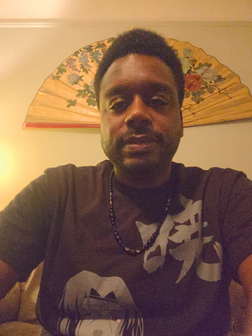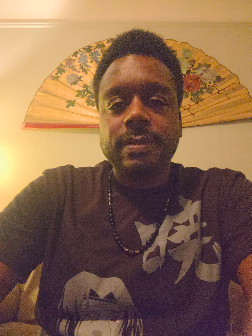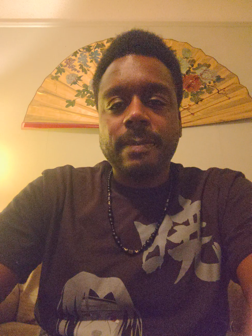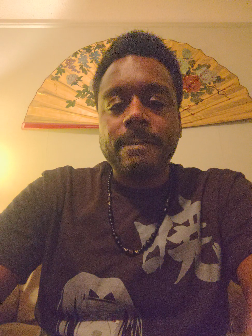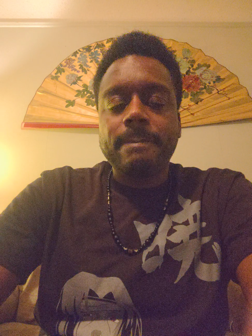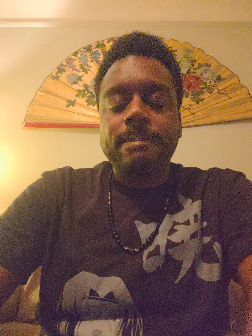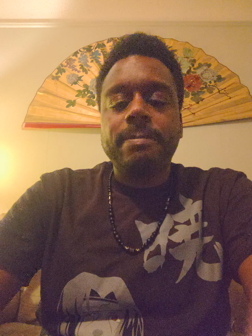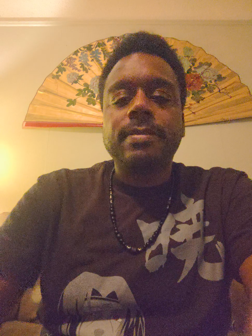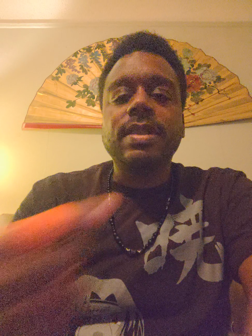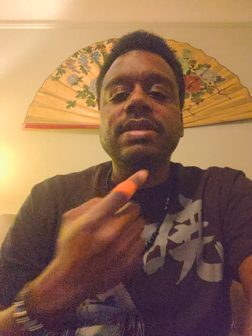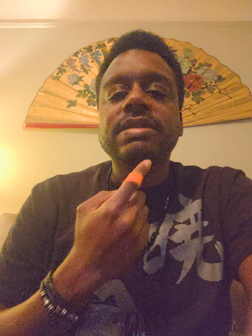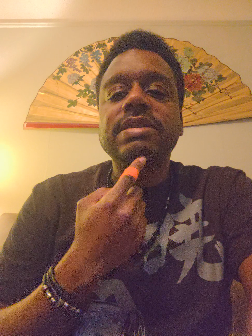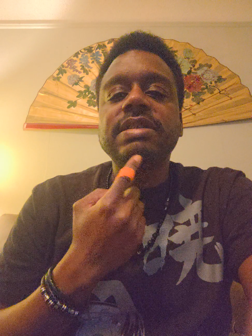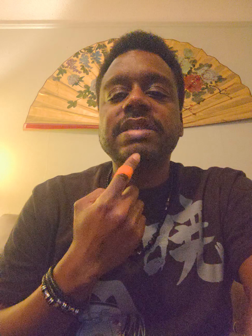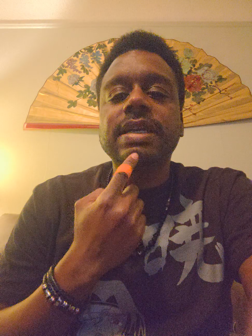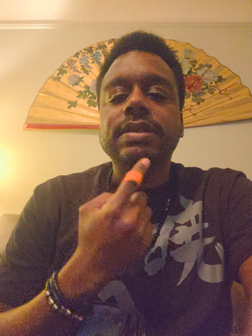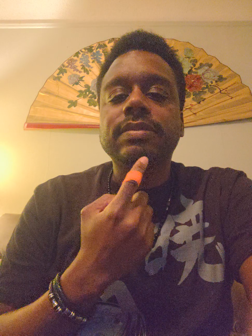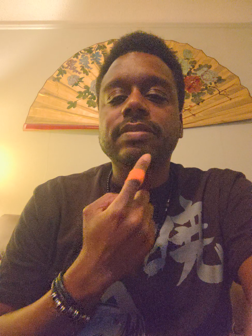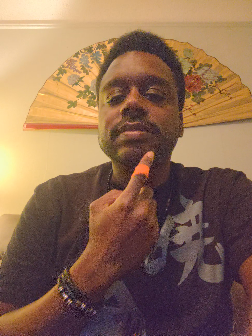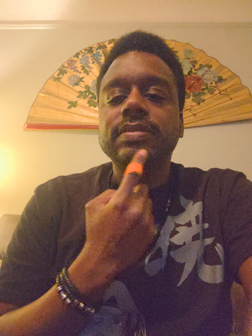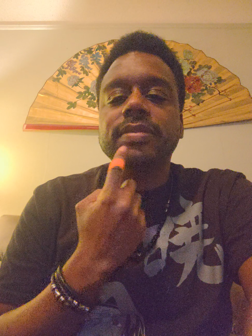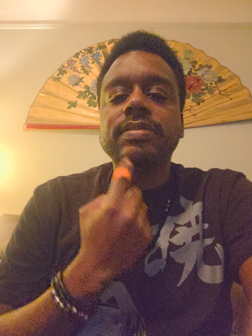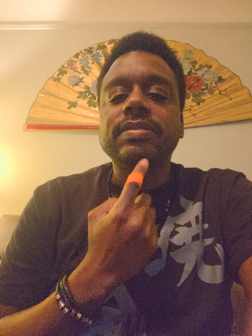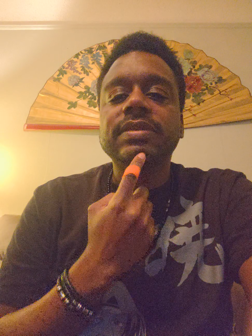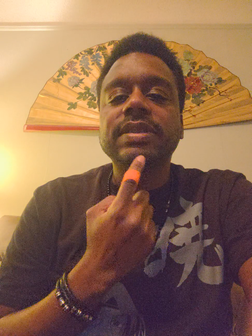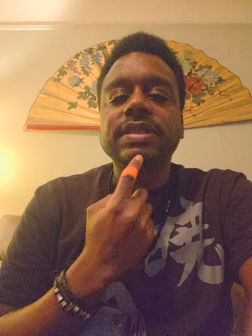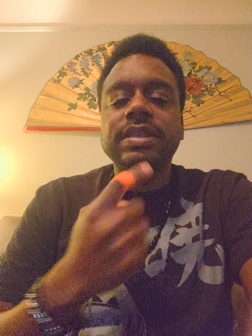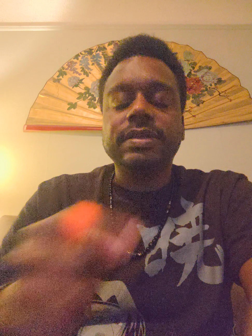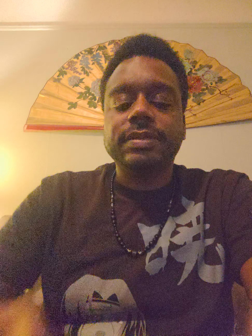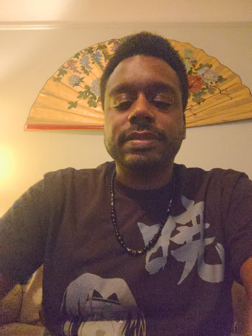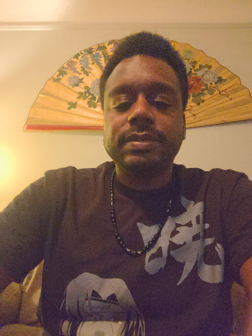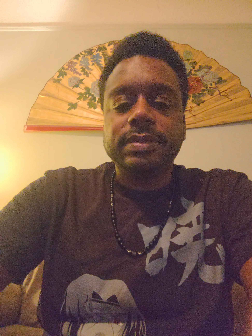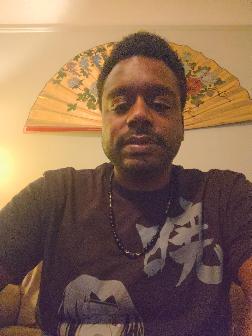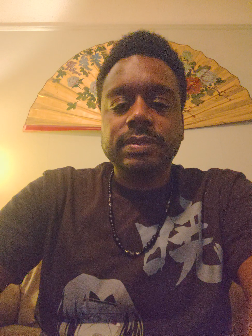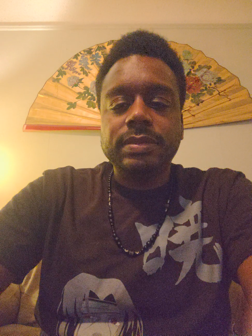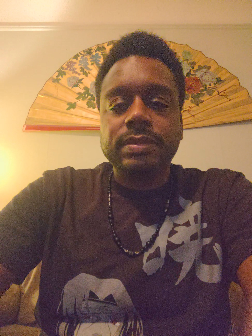chin